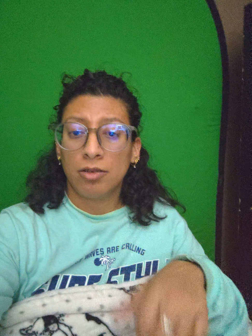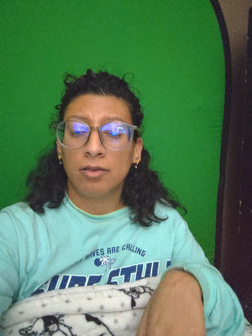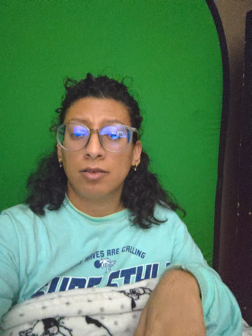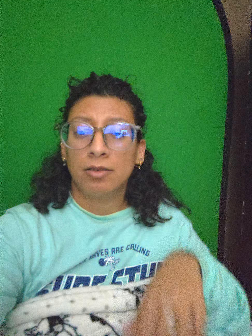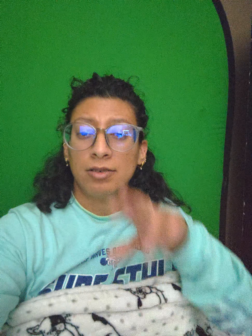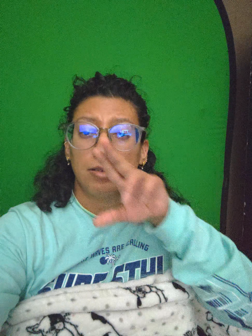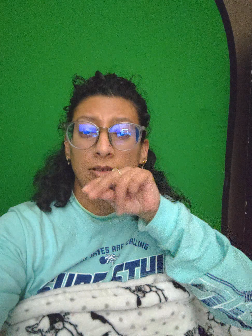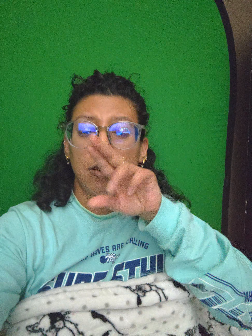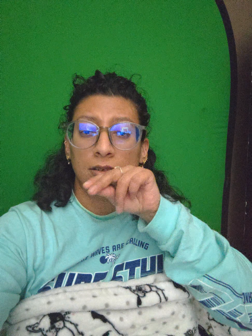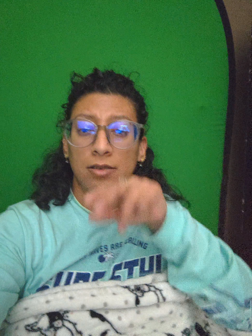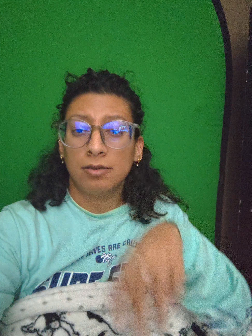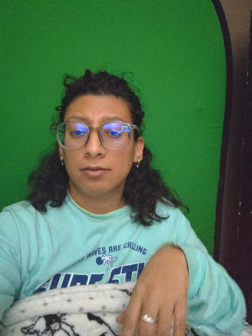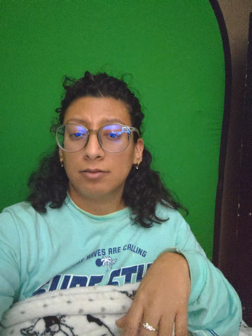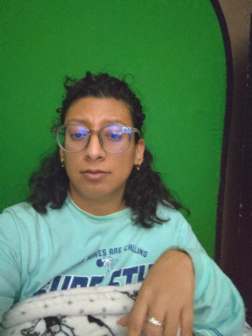duck